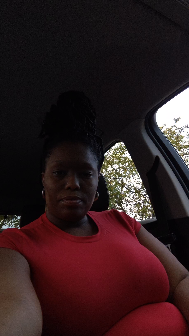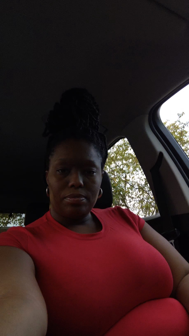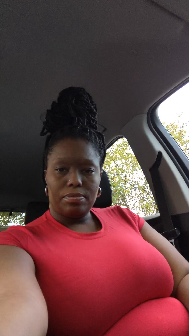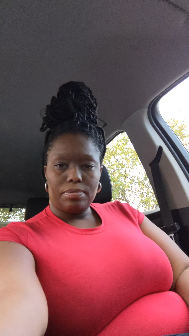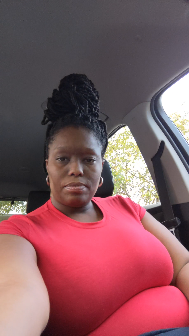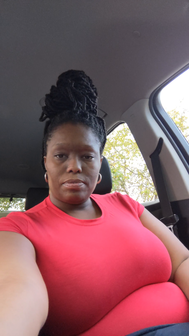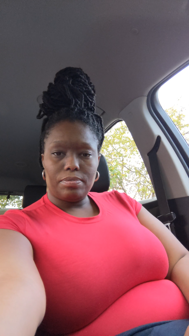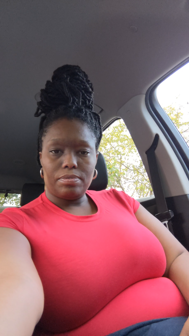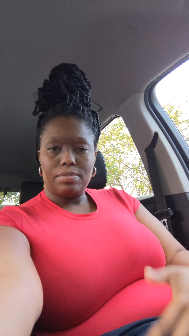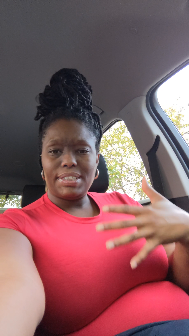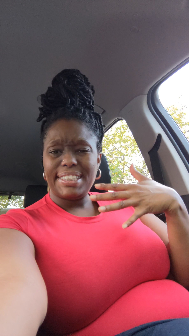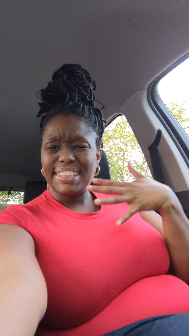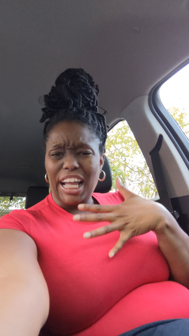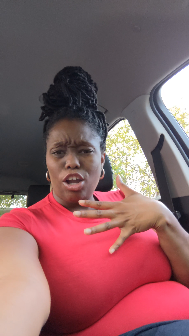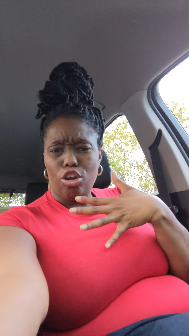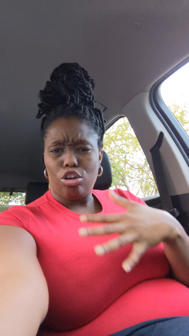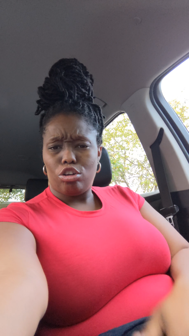scared